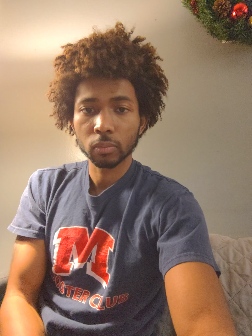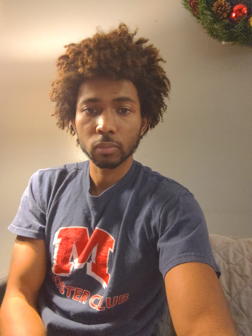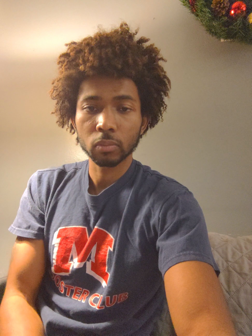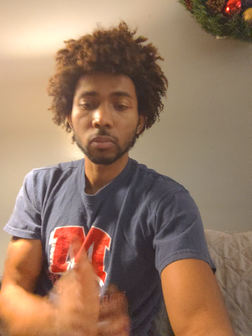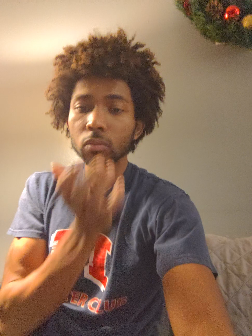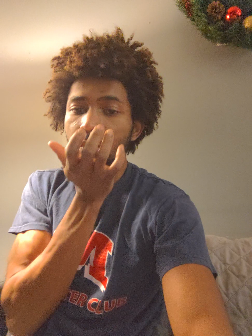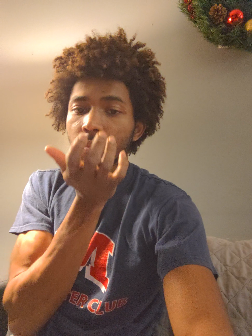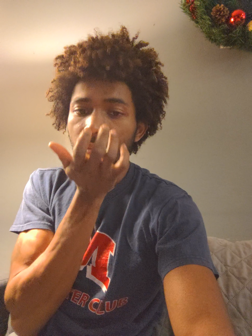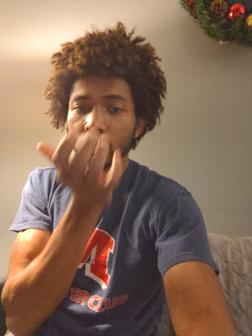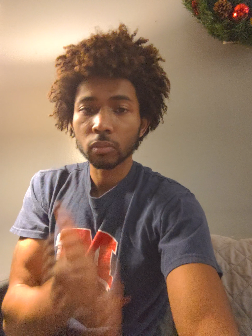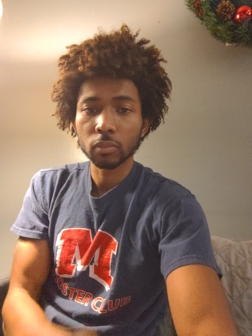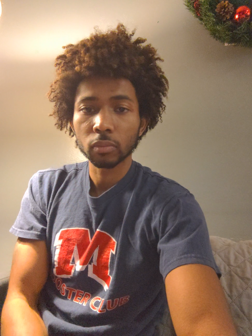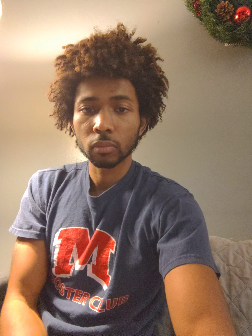grass